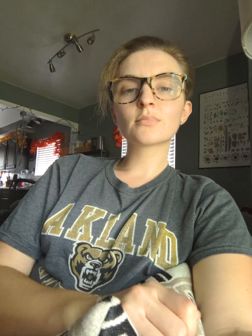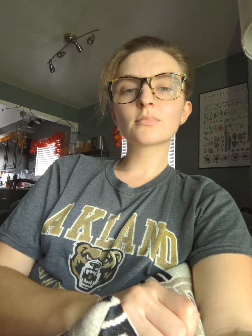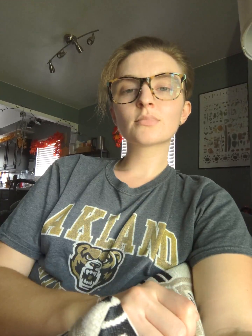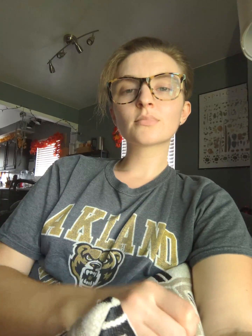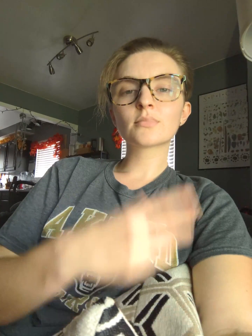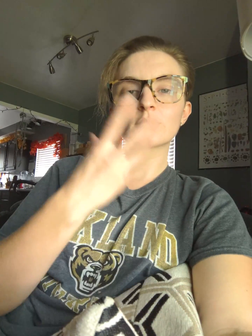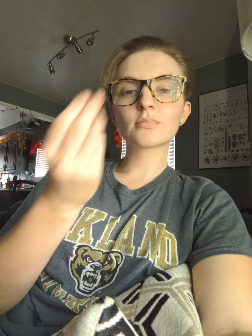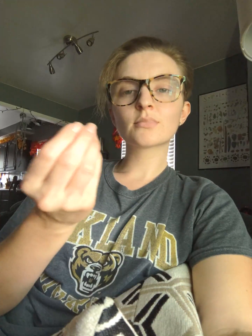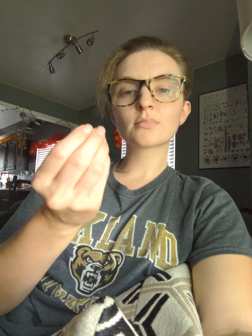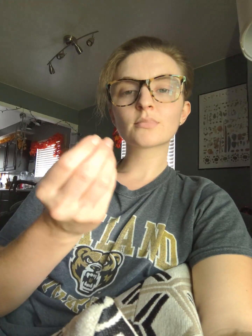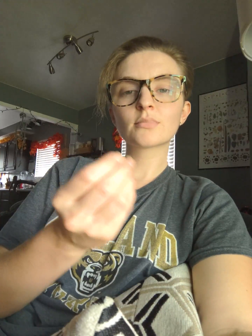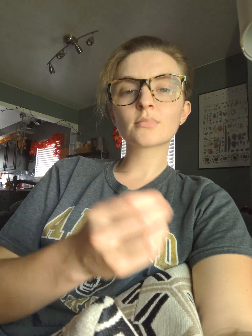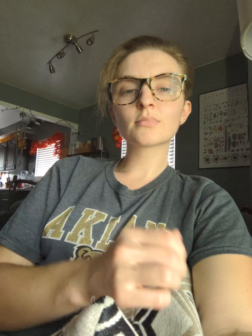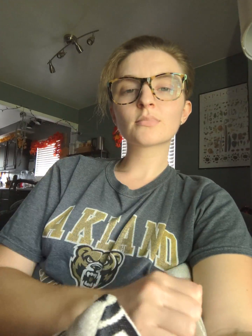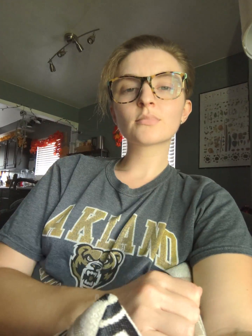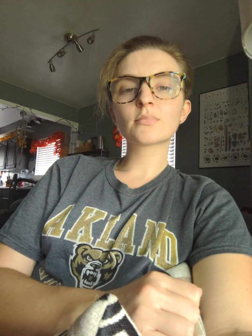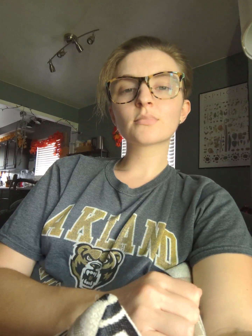got to